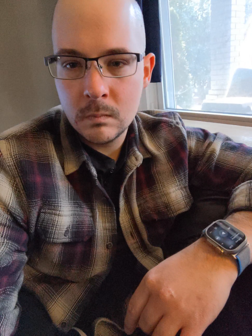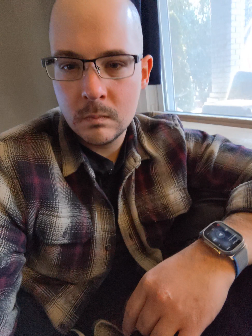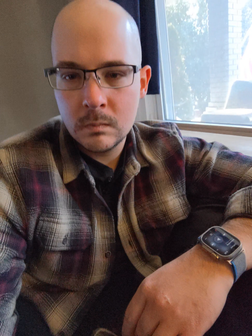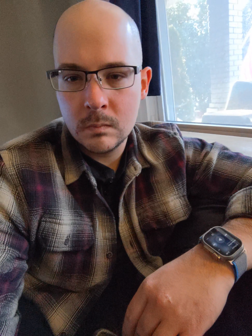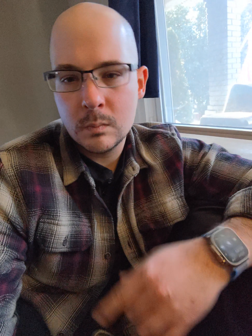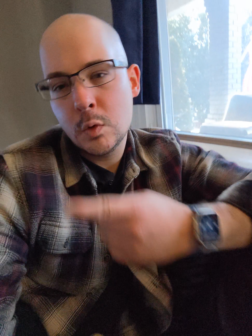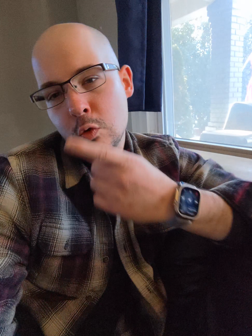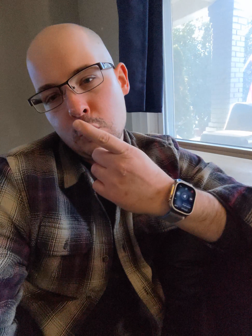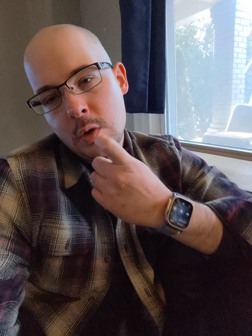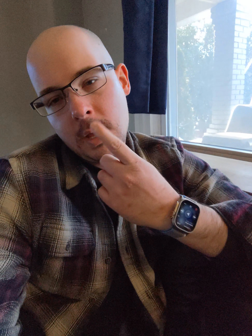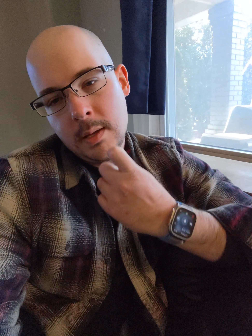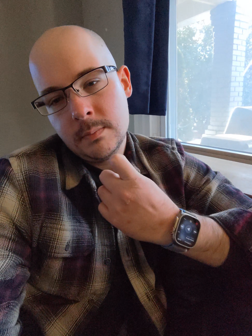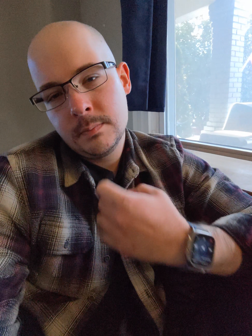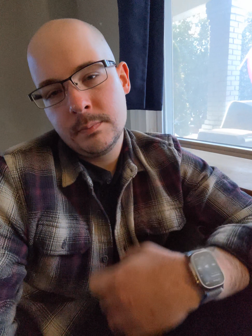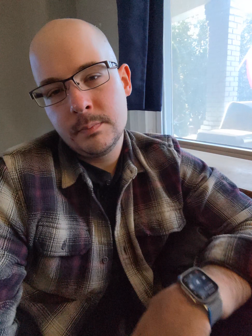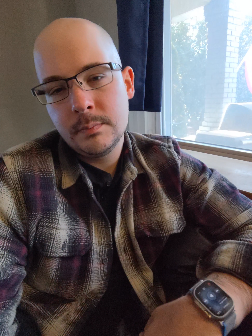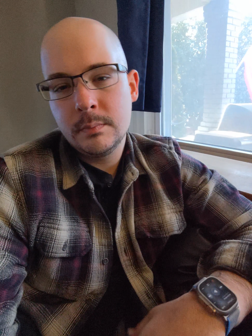red